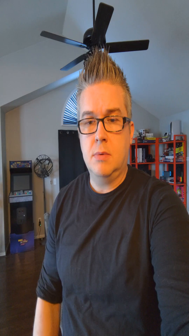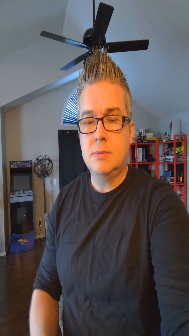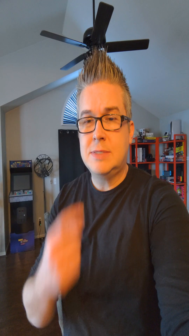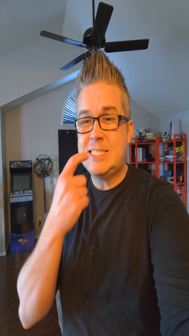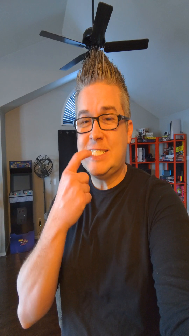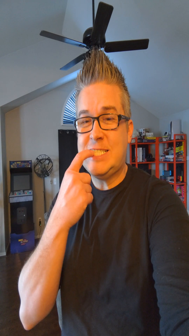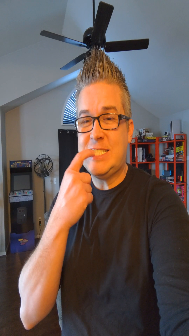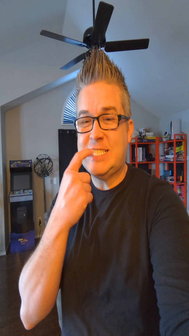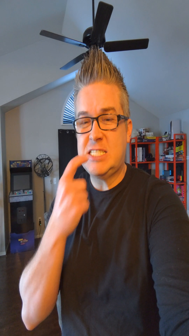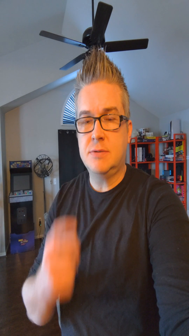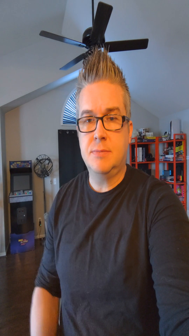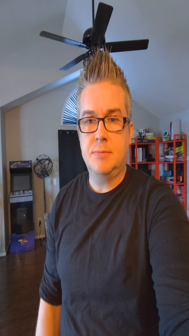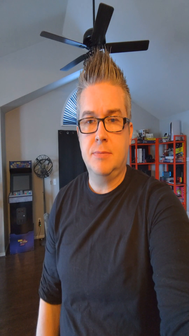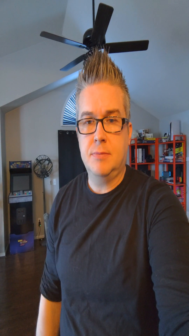window